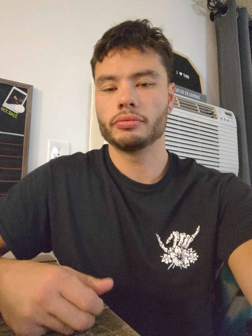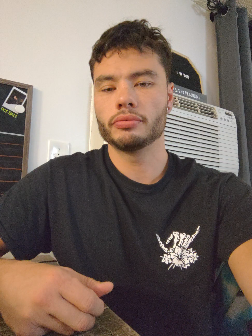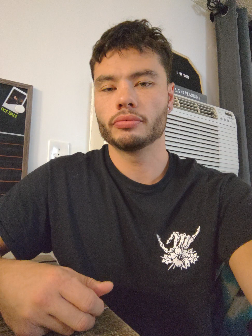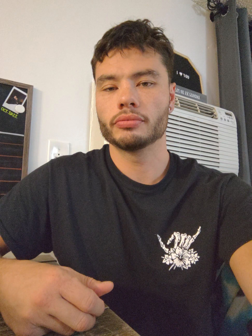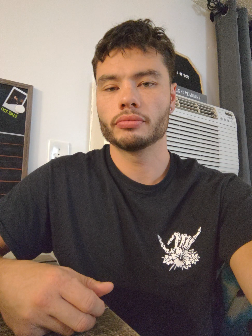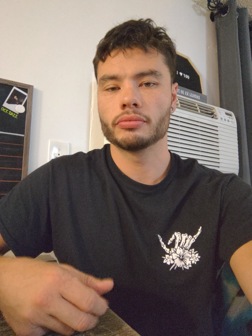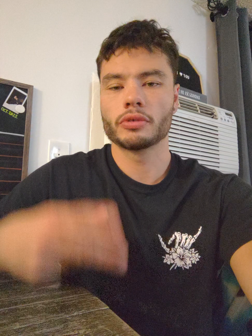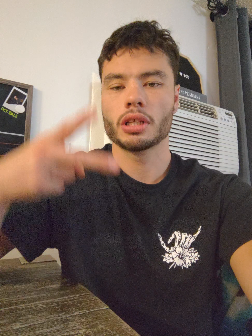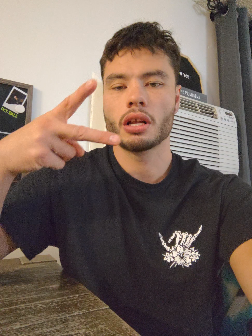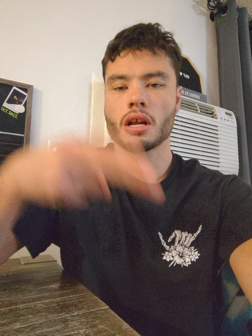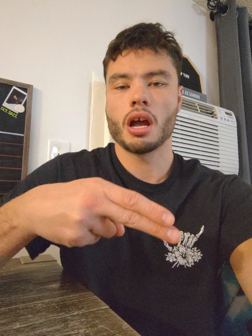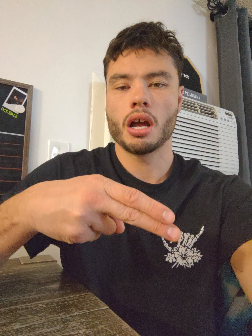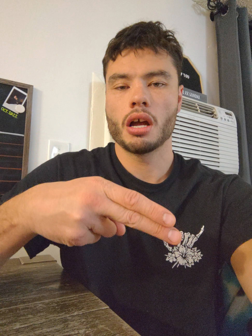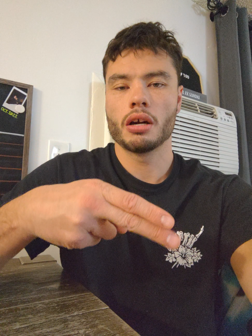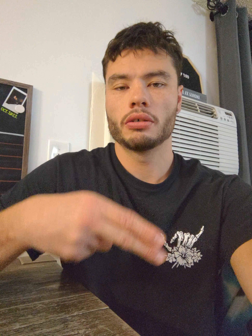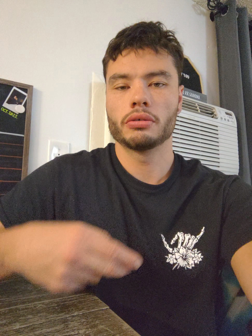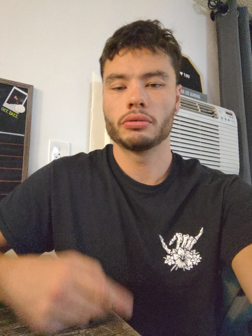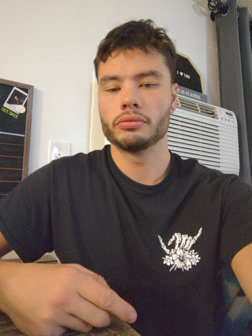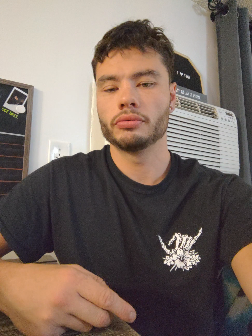cut